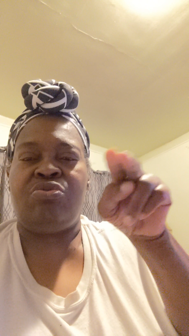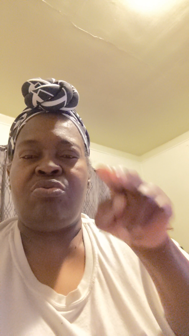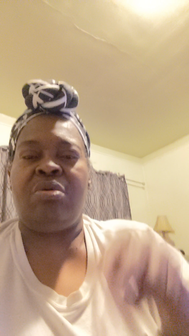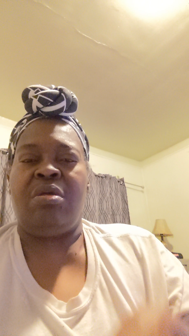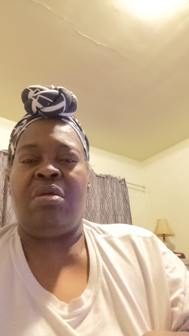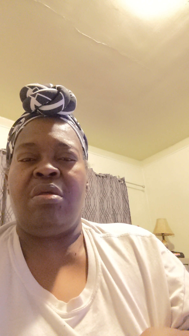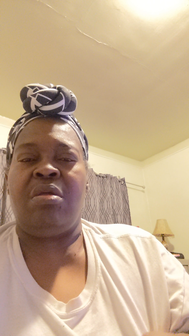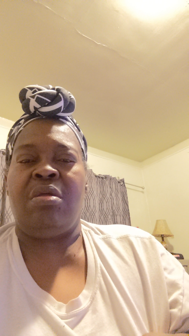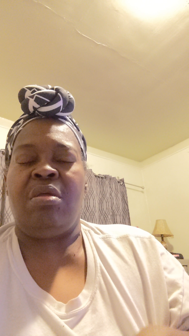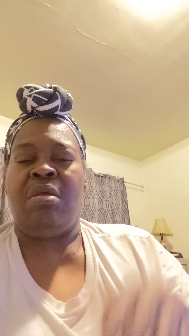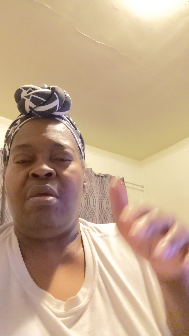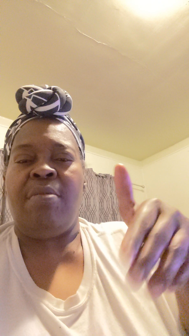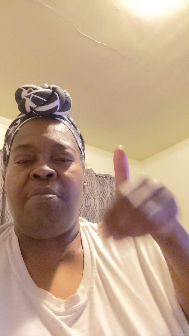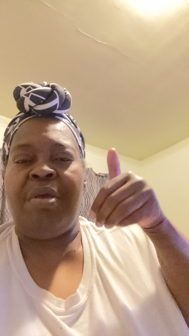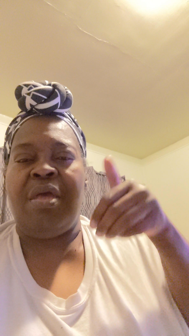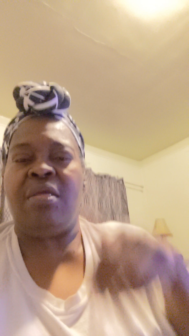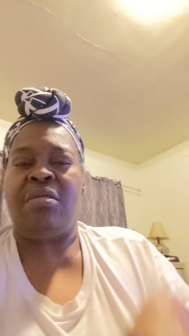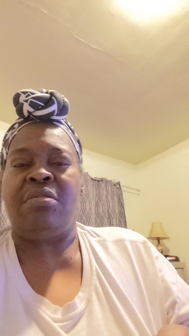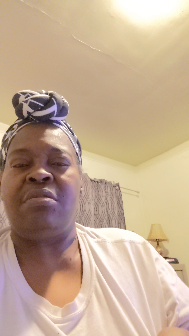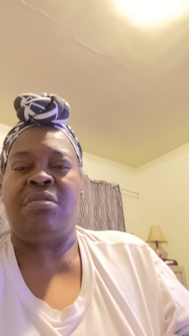pants